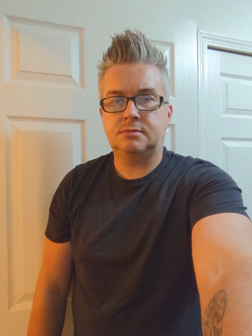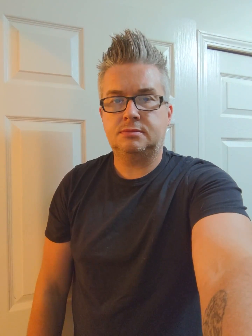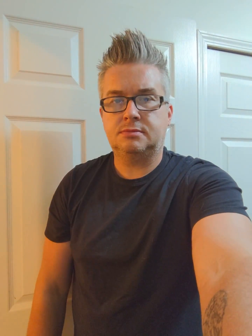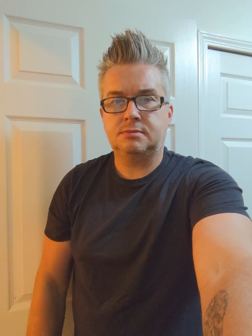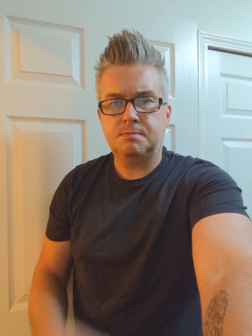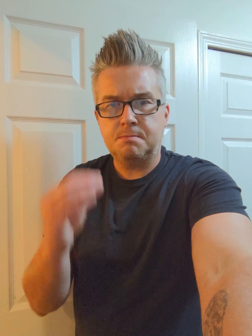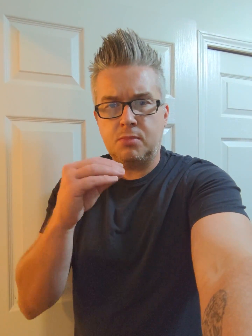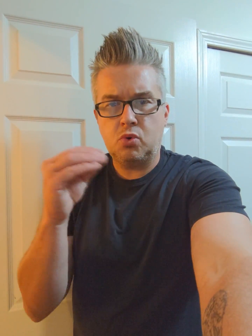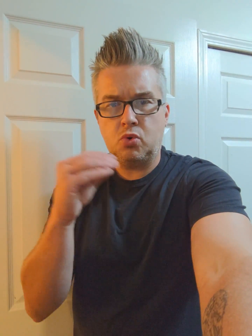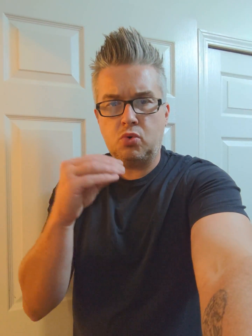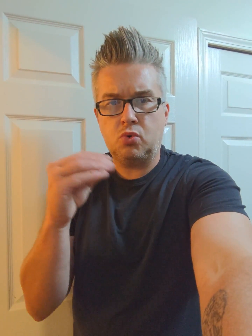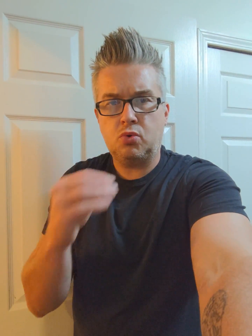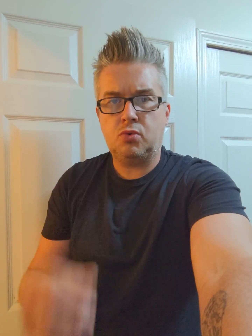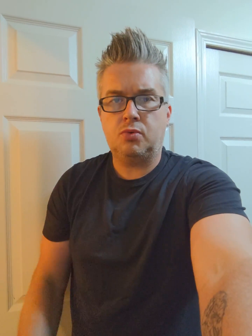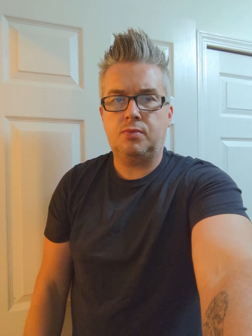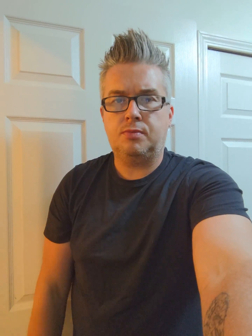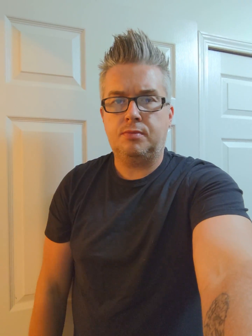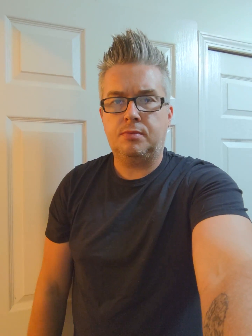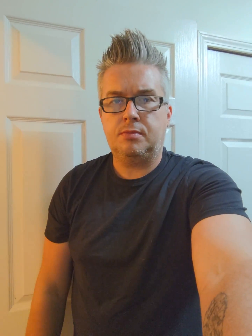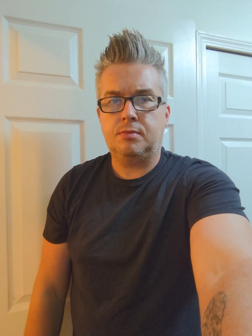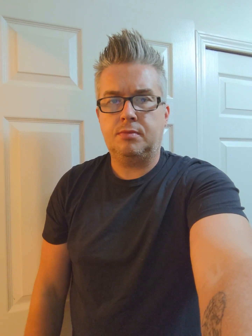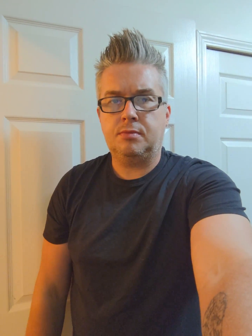more